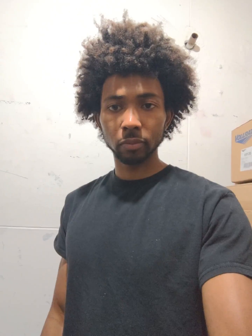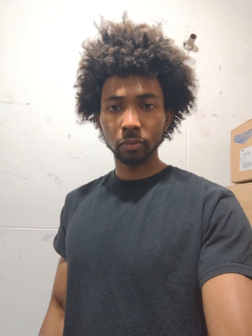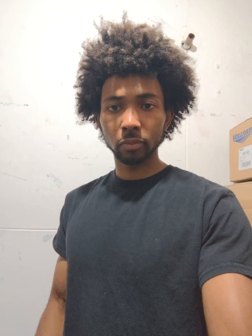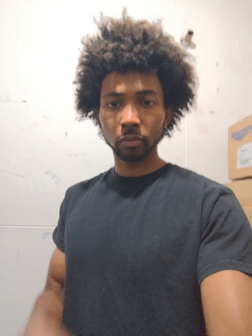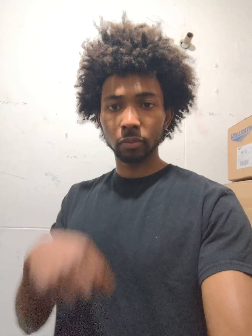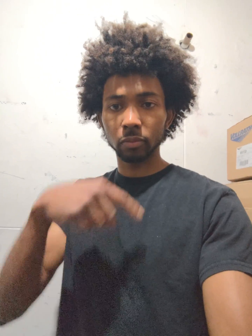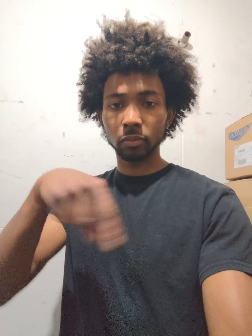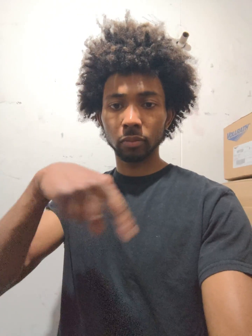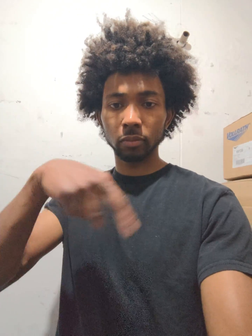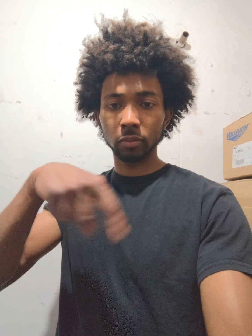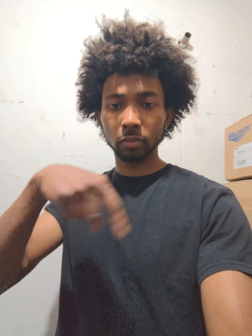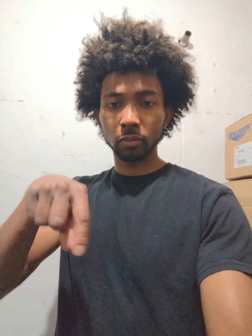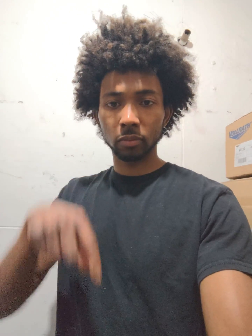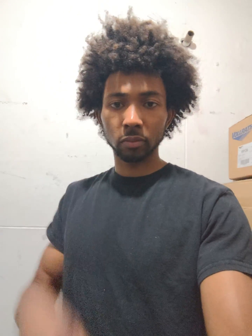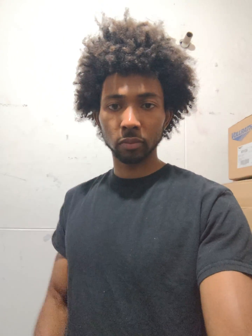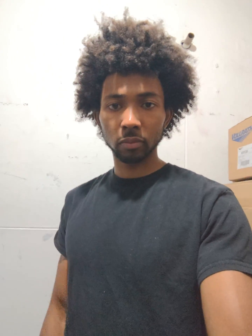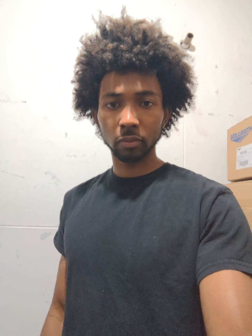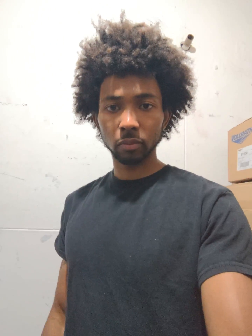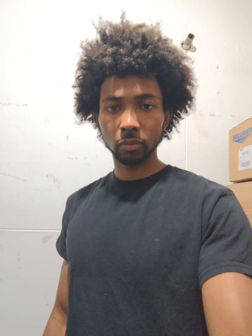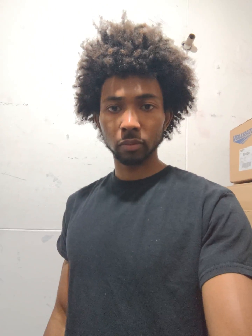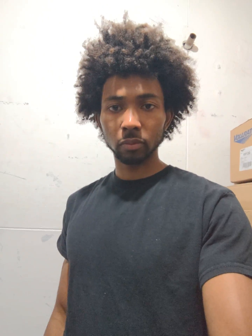flip-flop